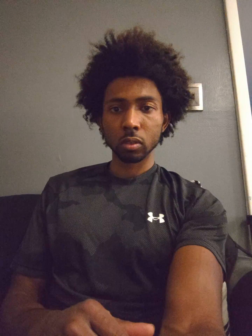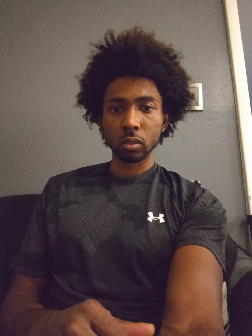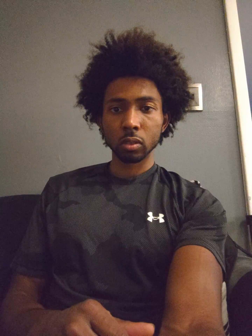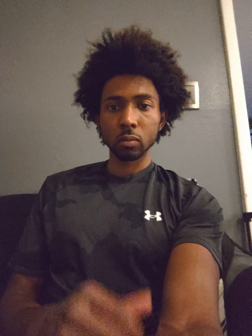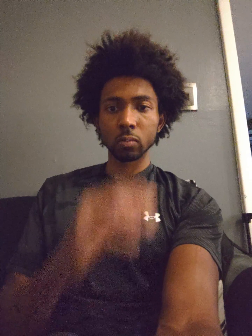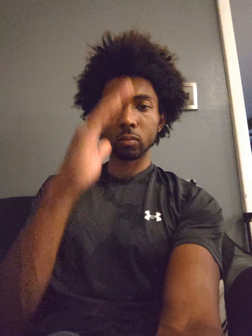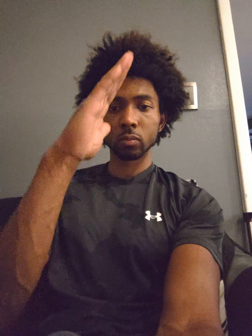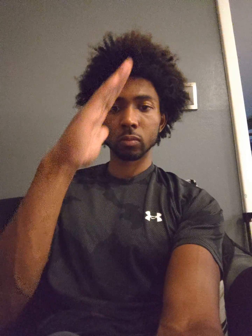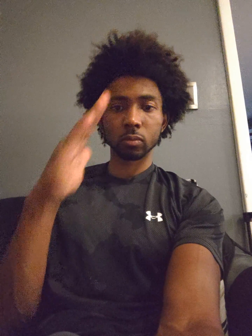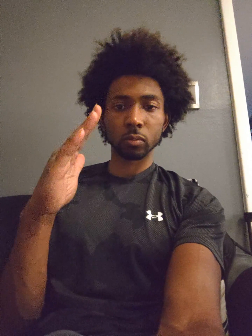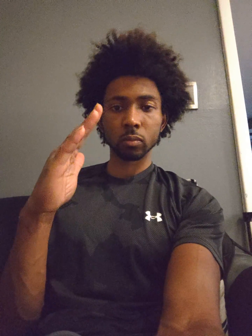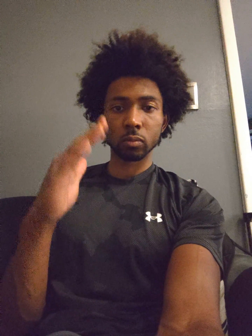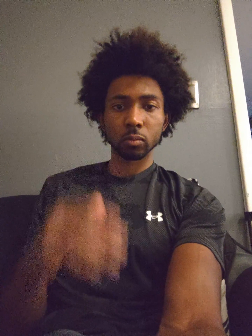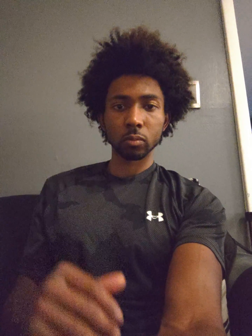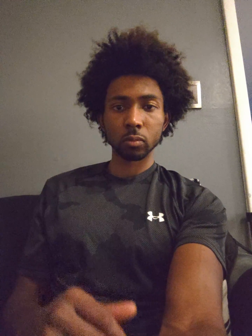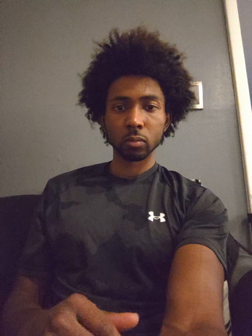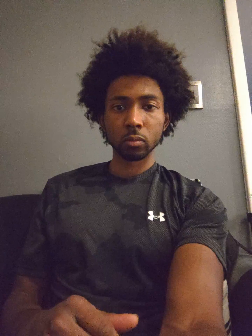roof